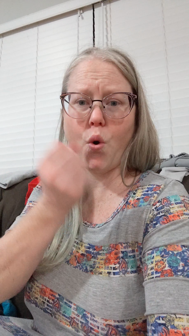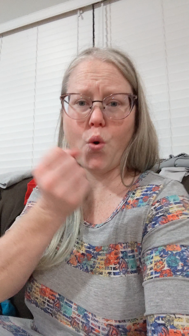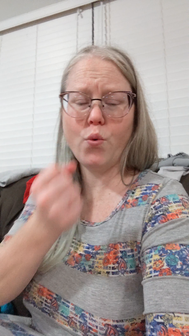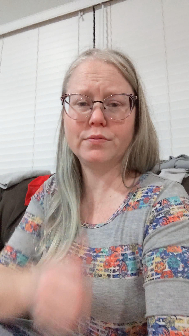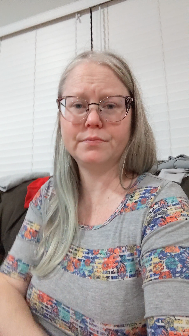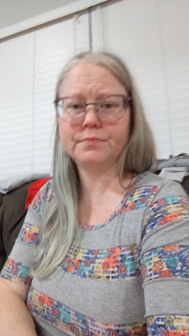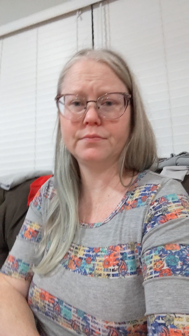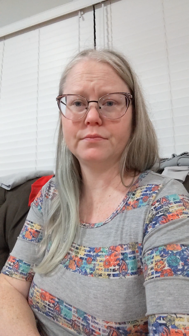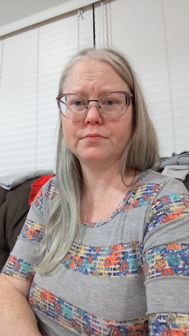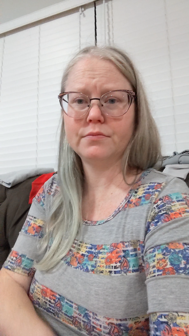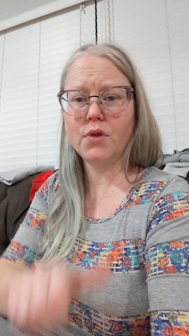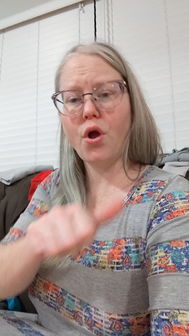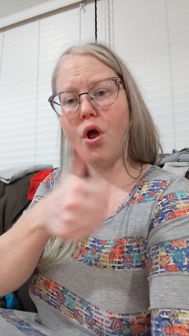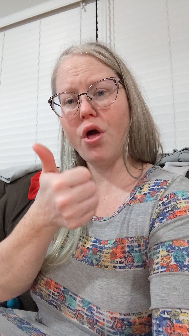other